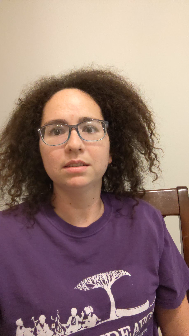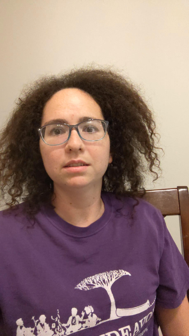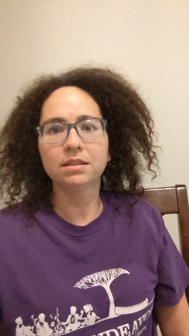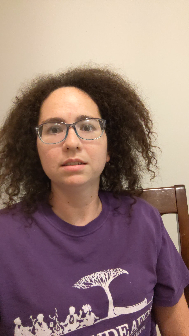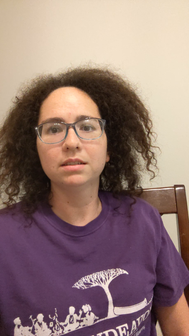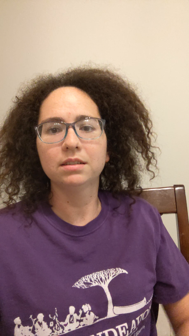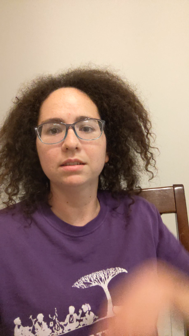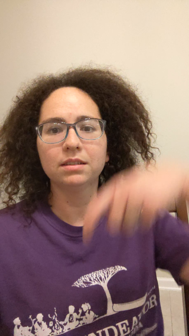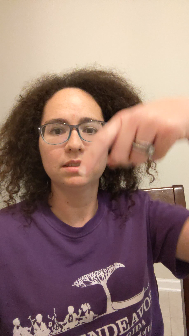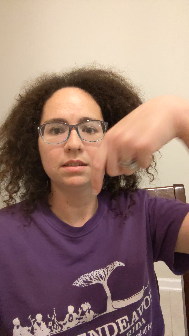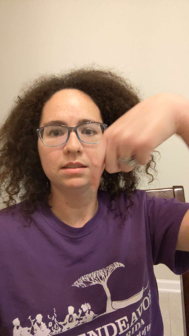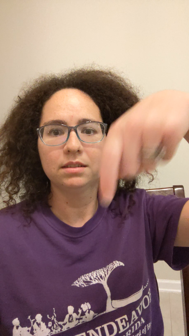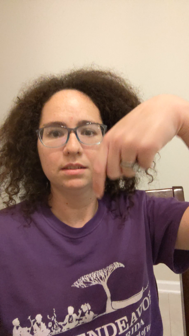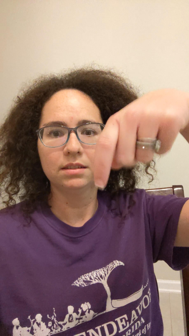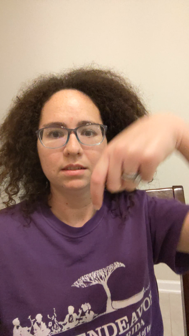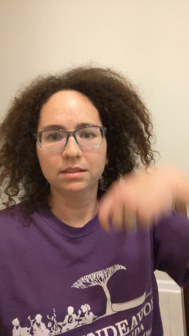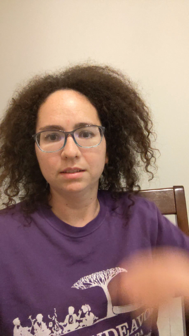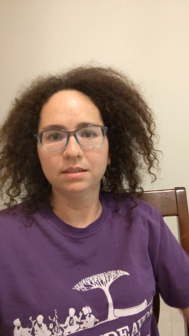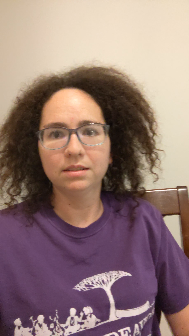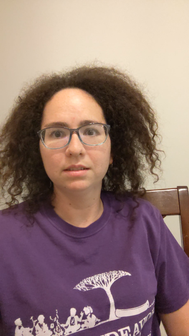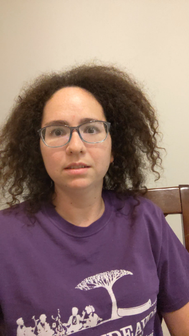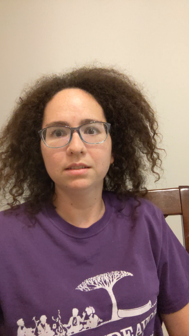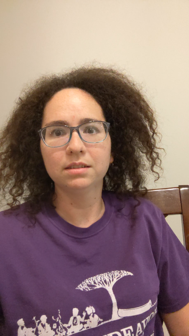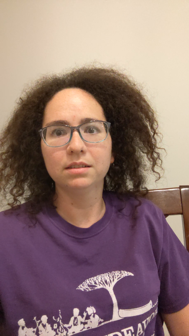flip-flop